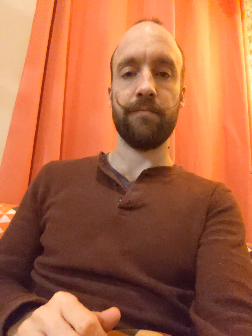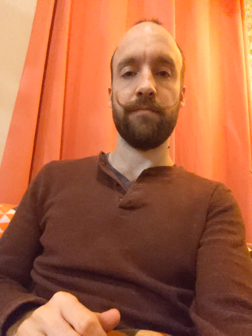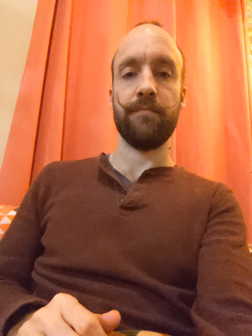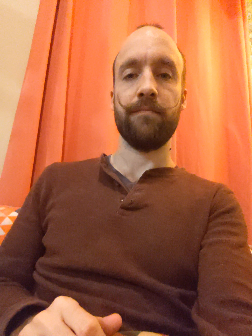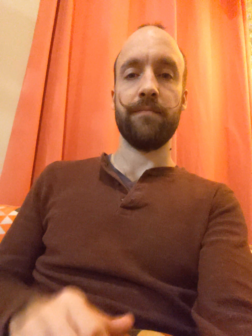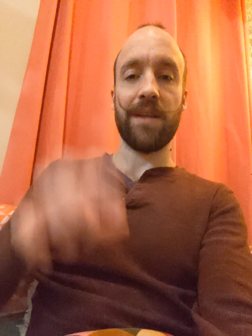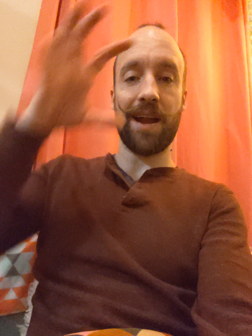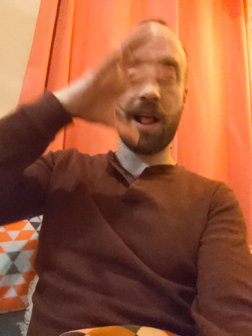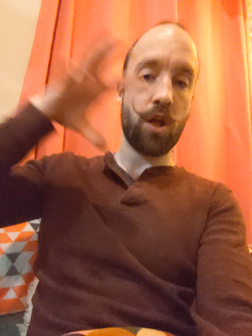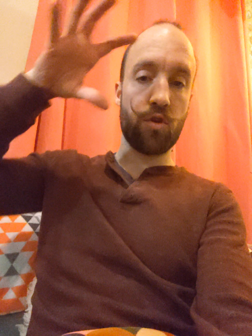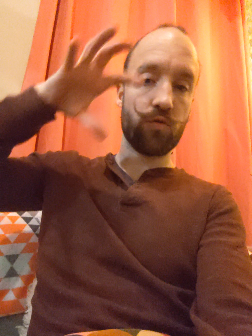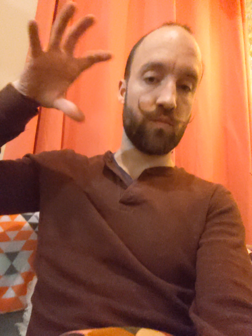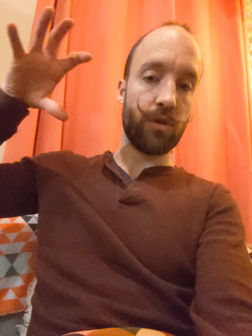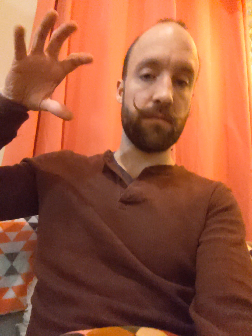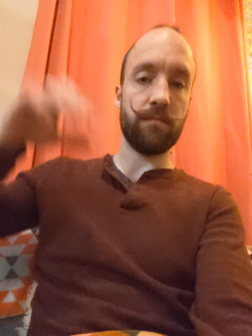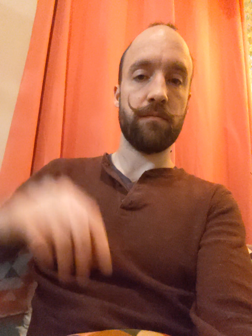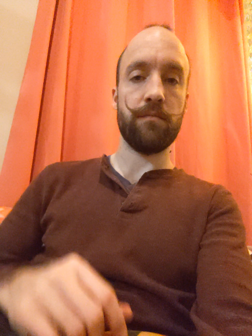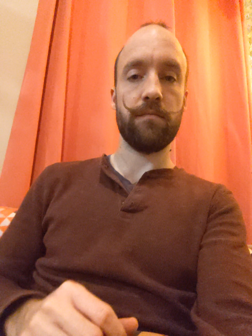cloud